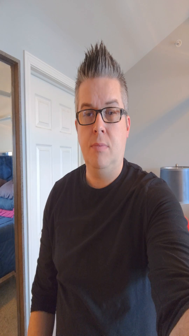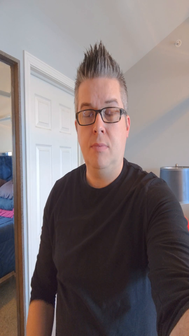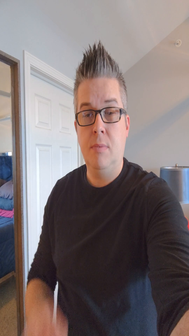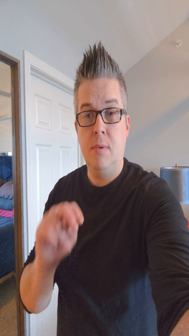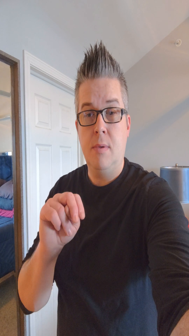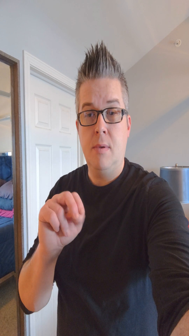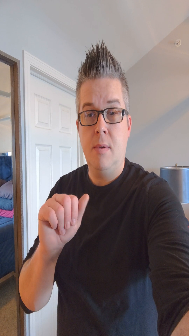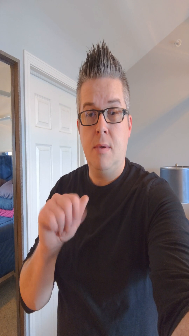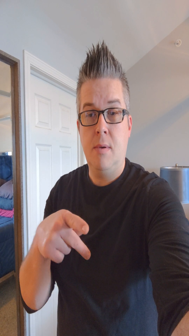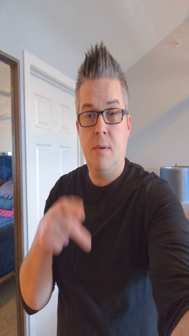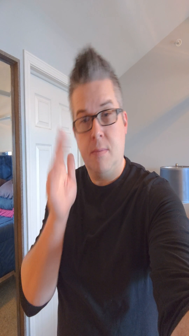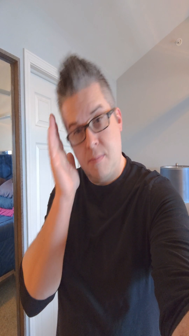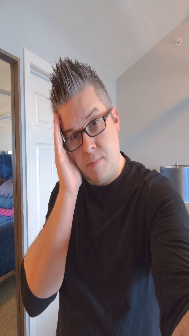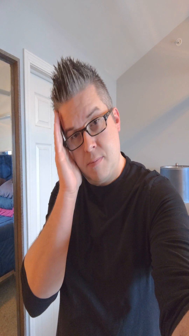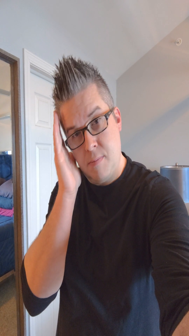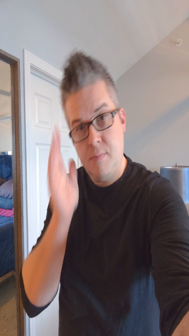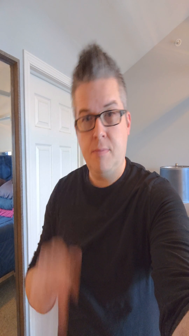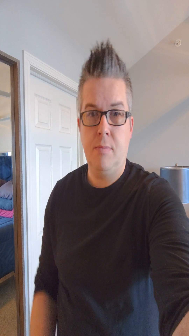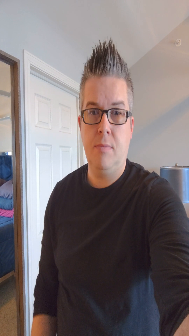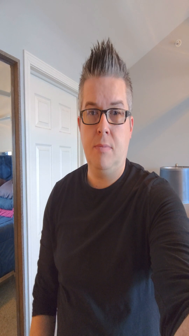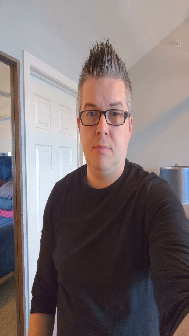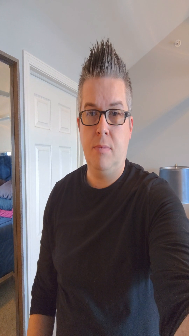nap